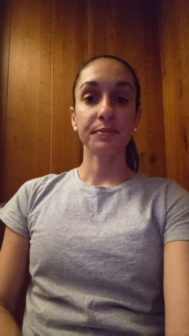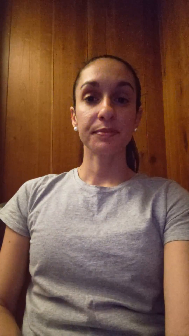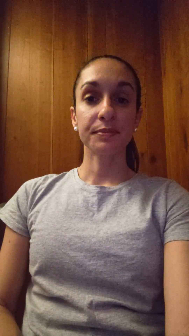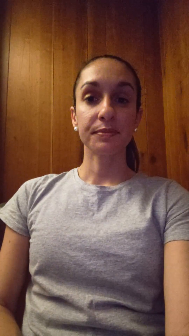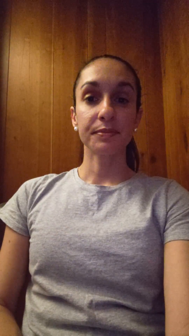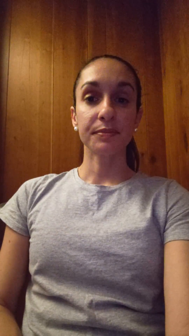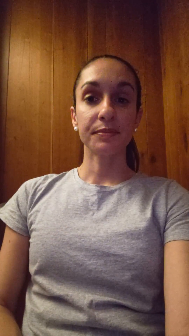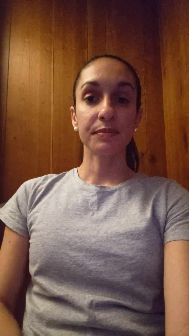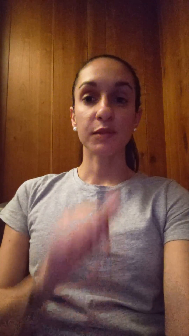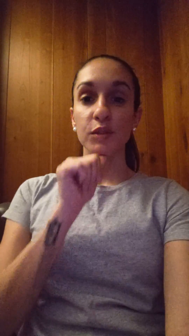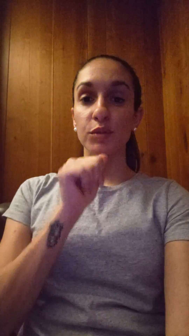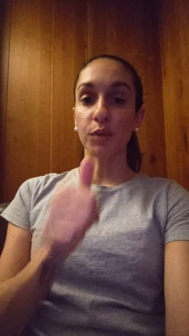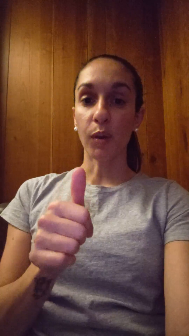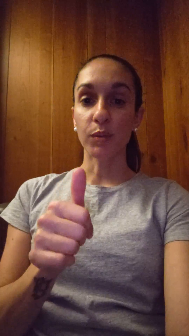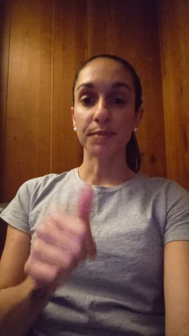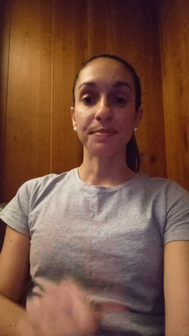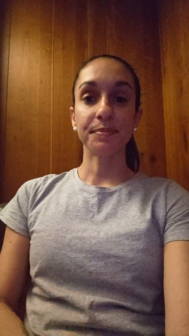don't